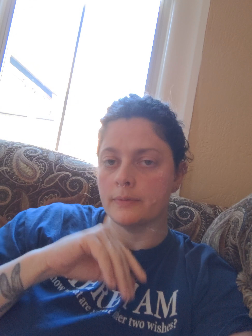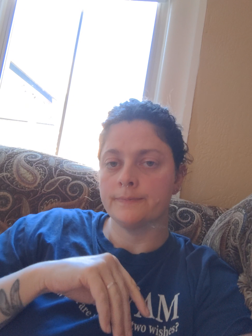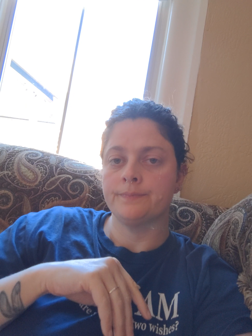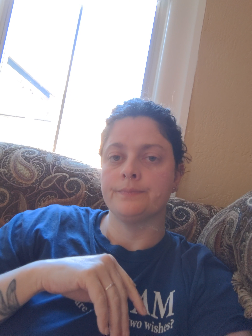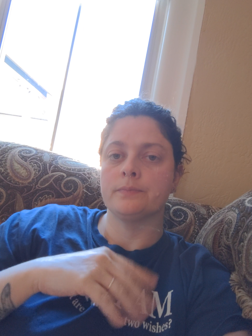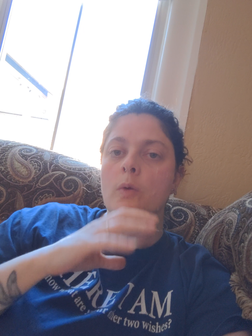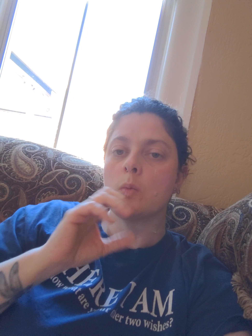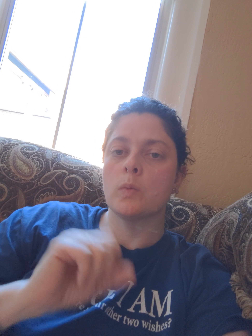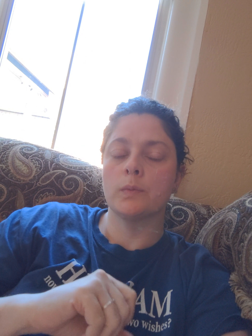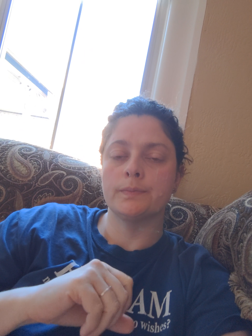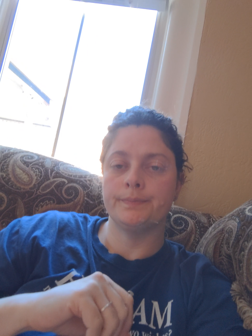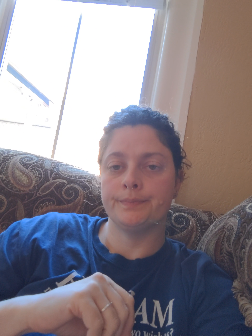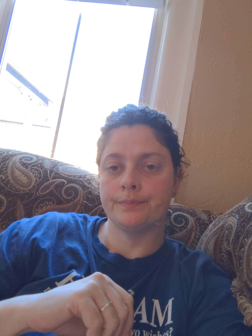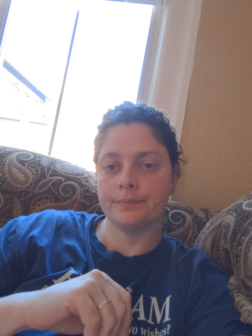old